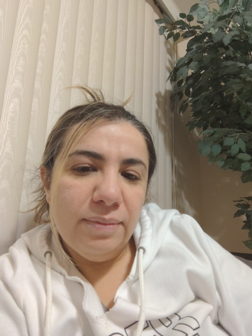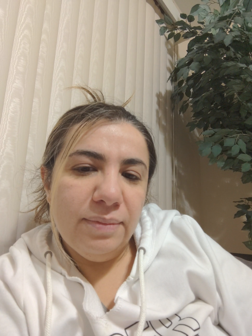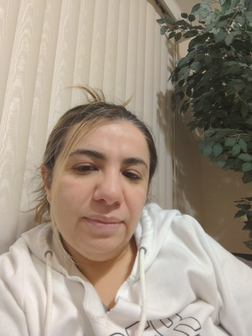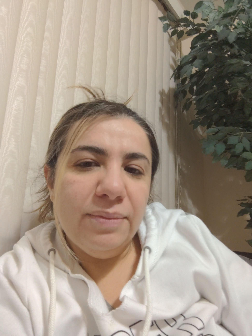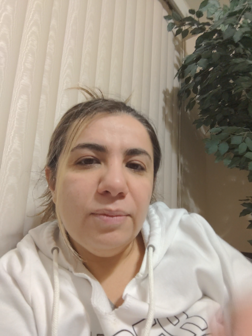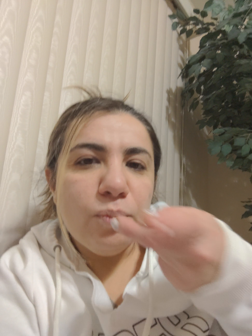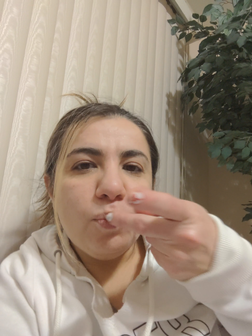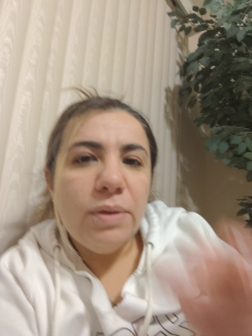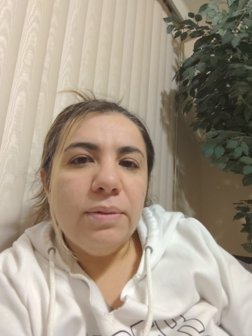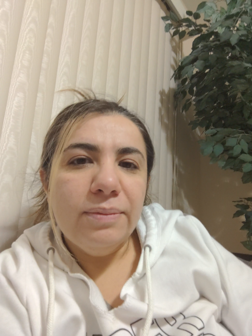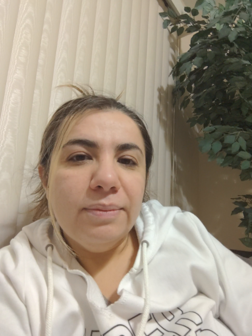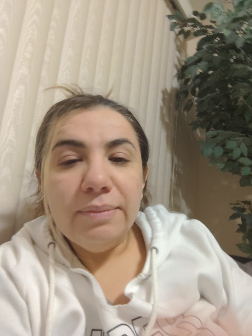kiss